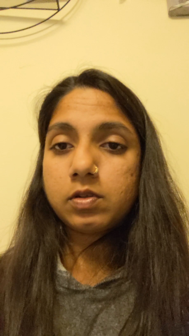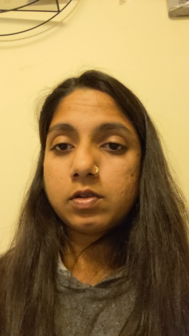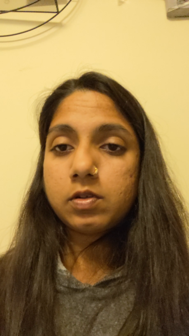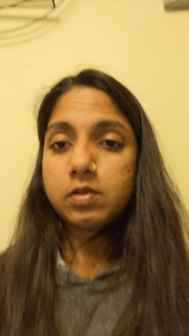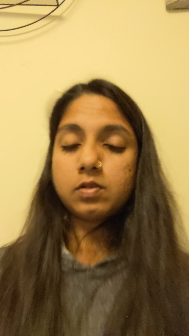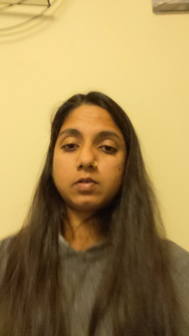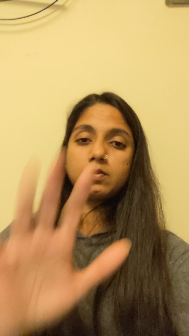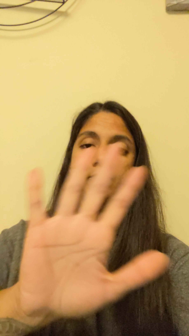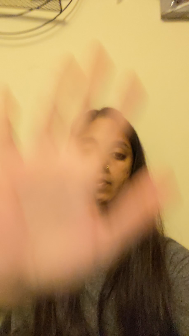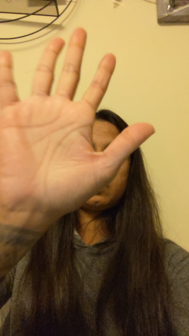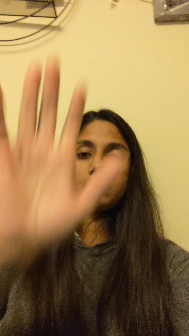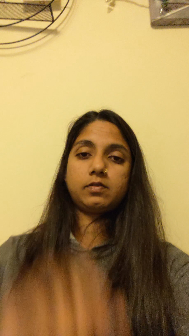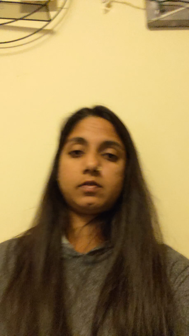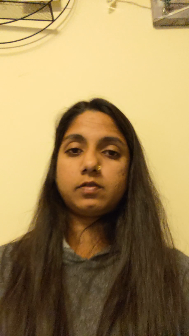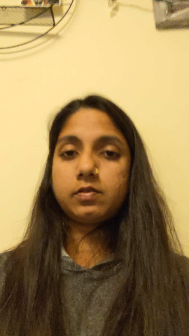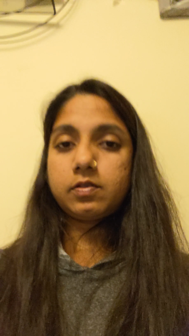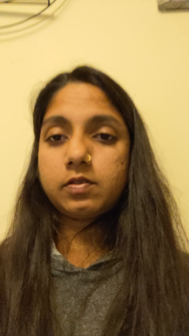give me five